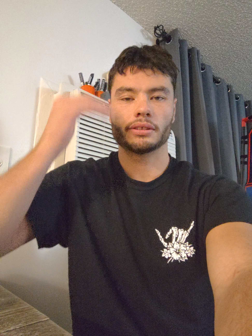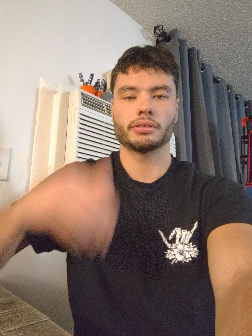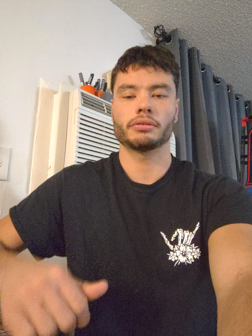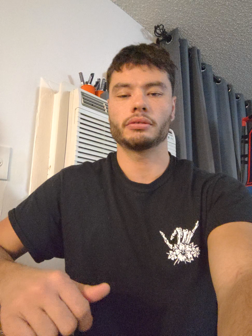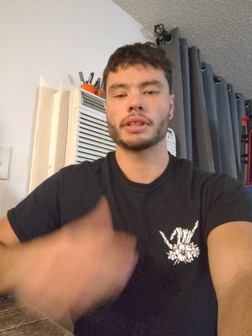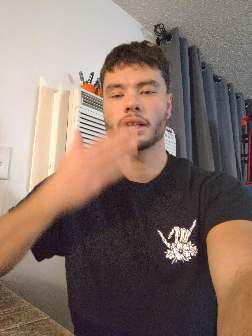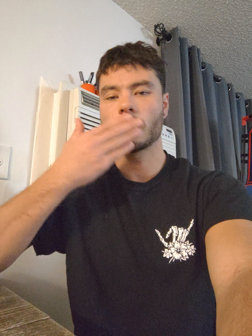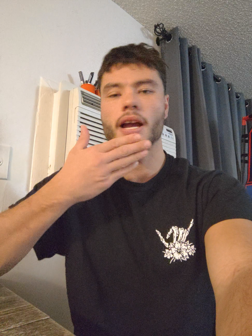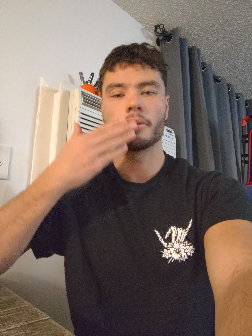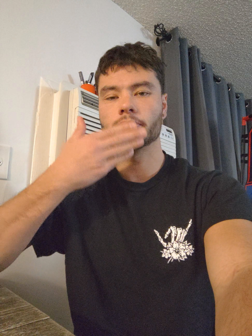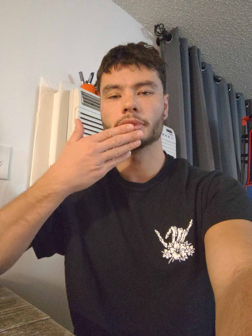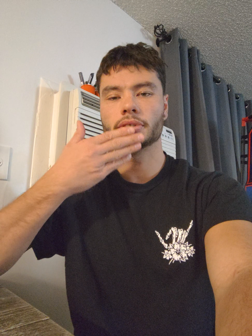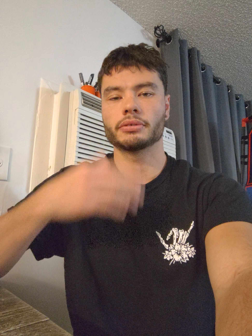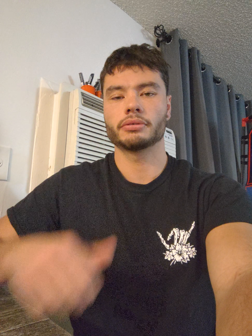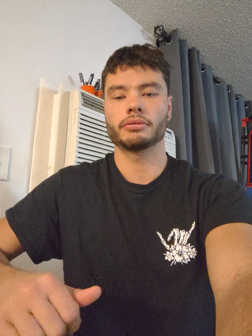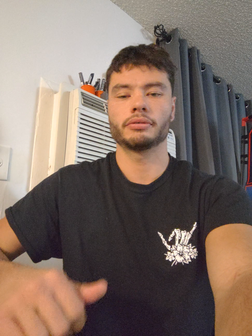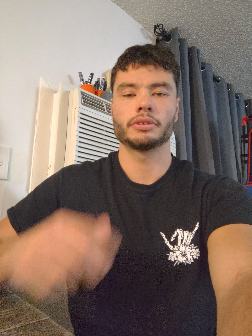napkin